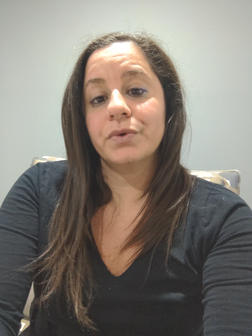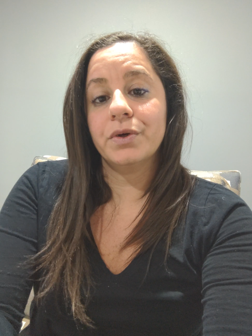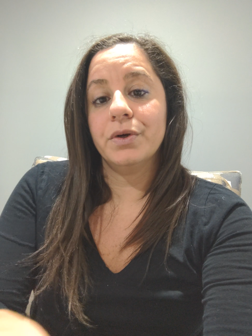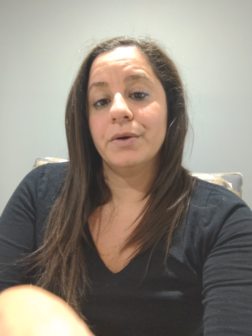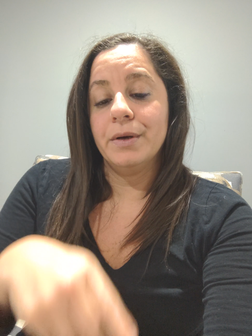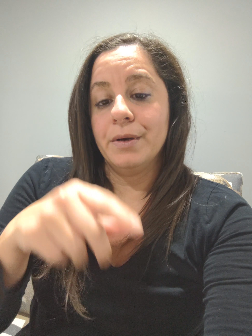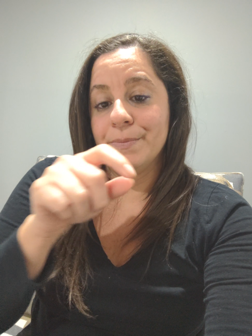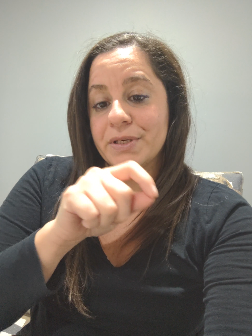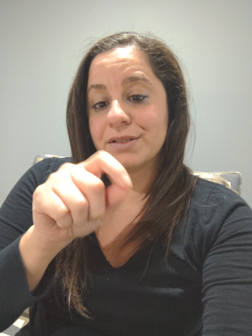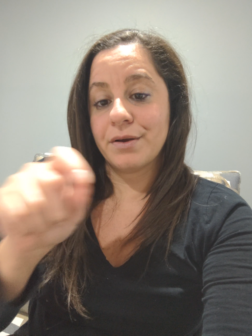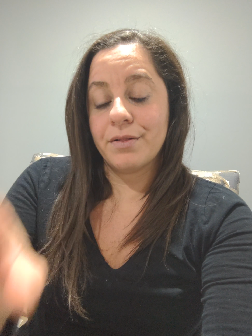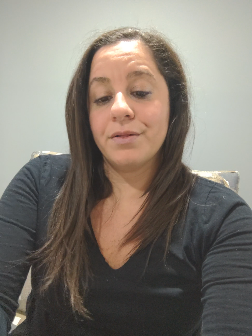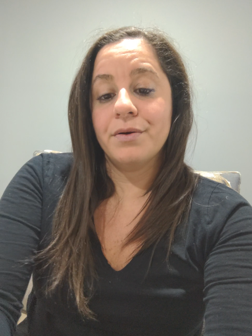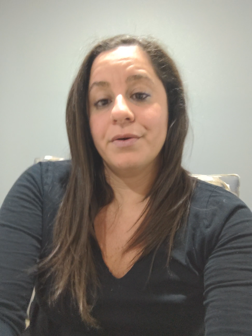pencil